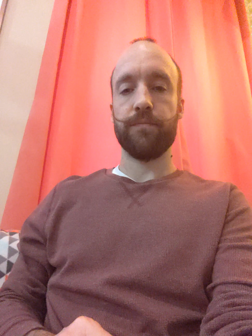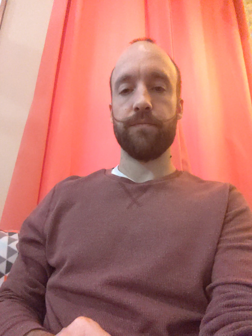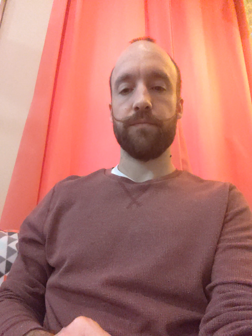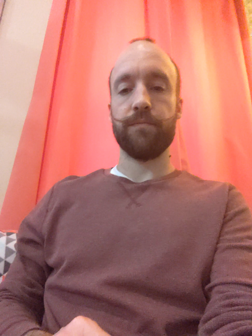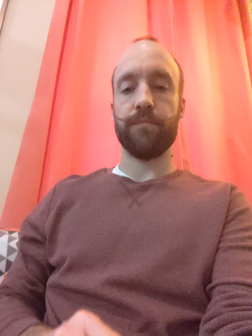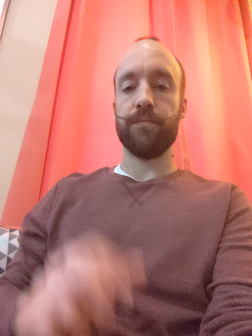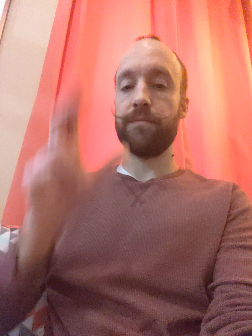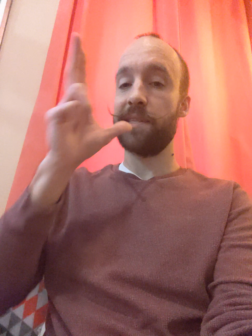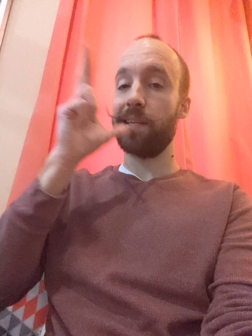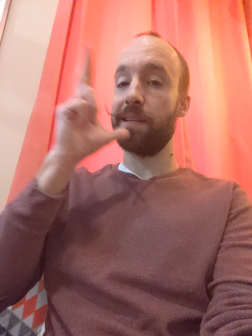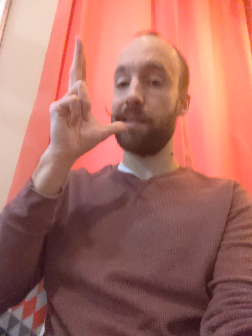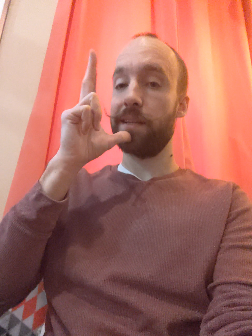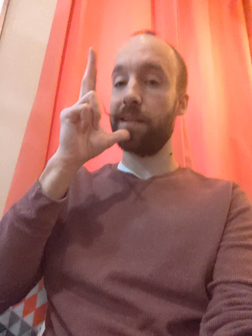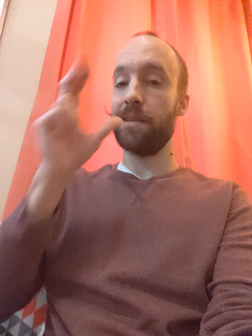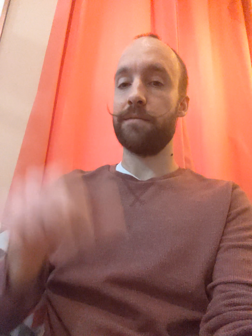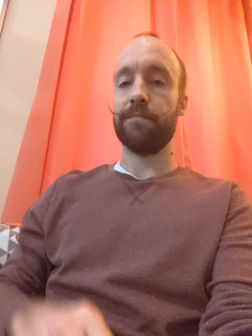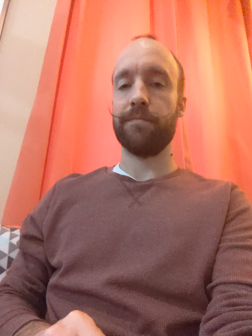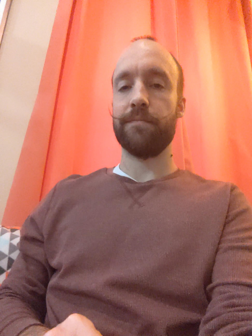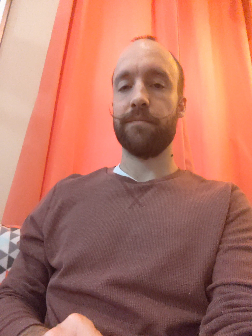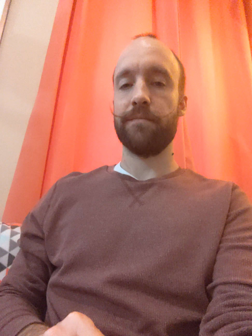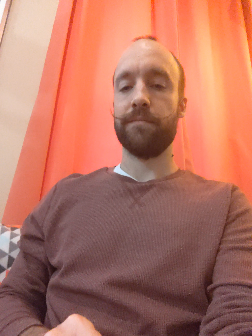hen